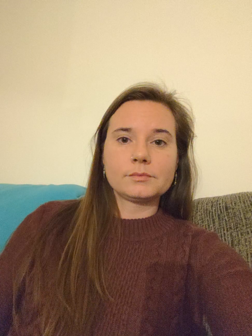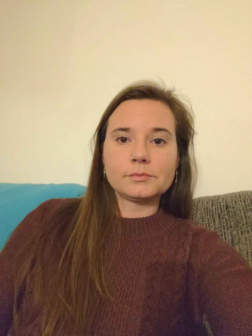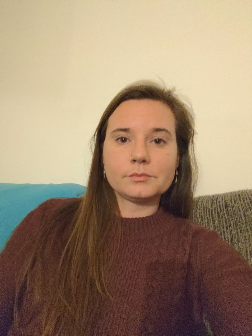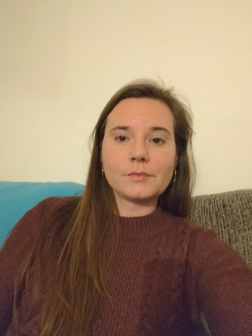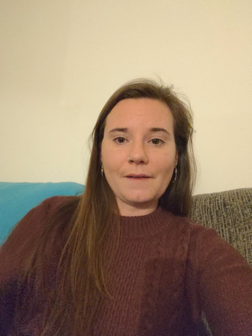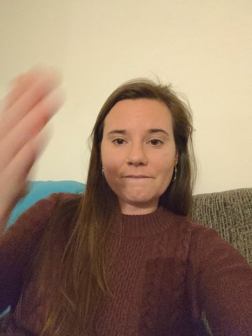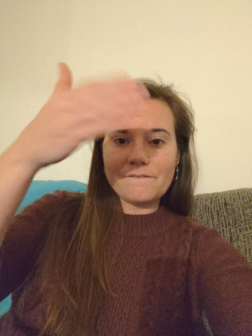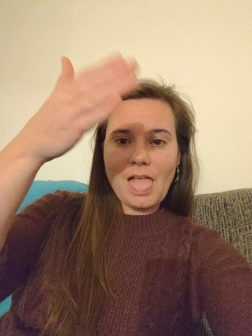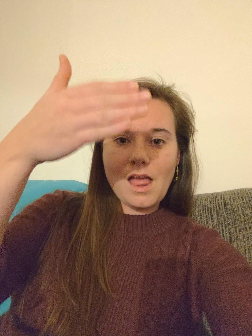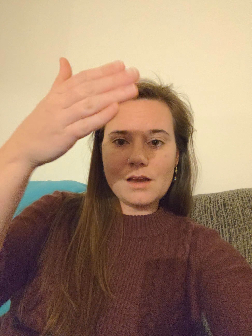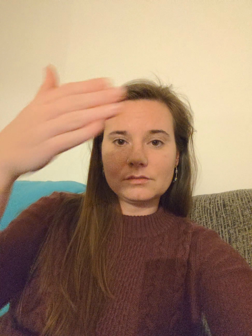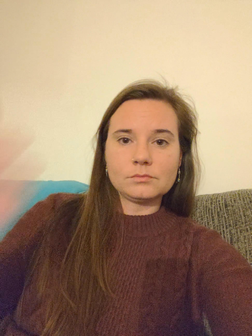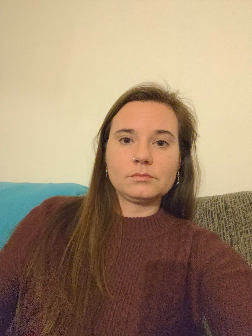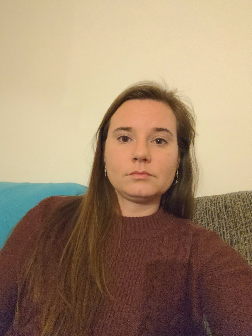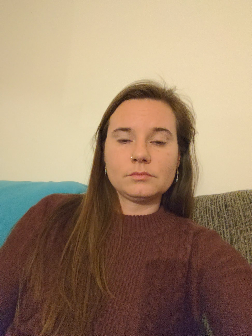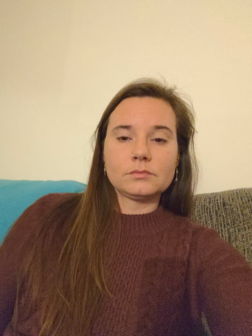flag